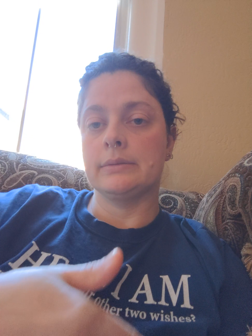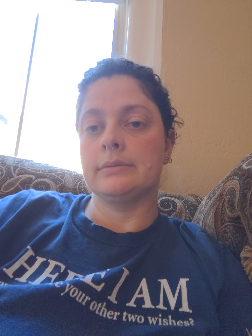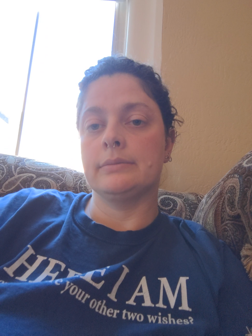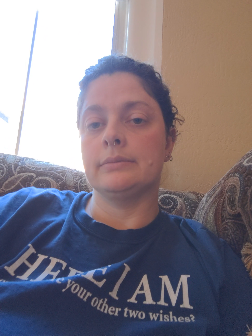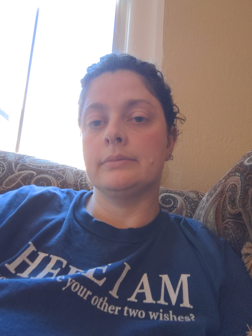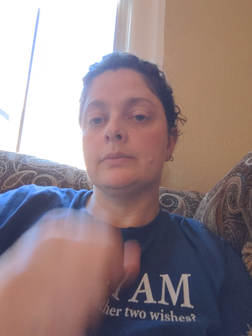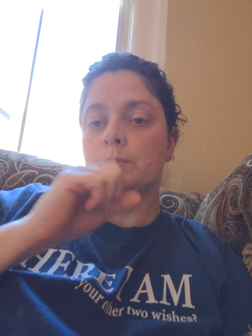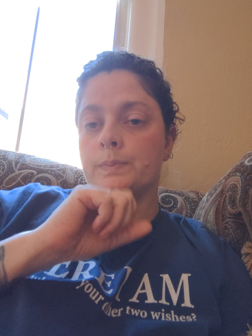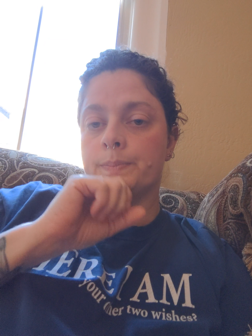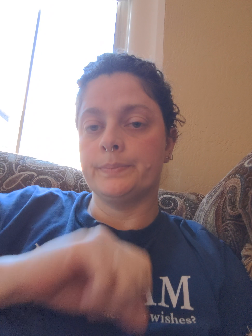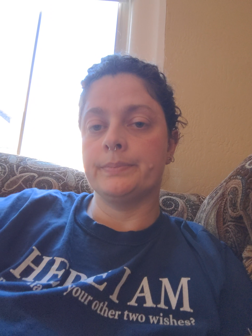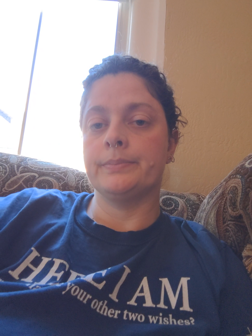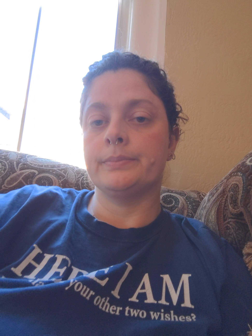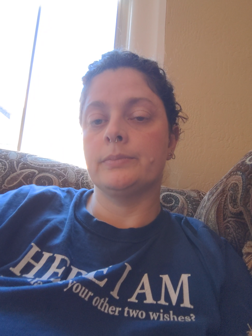ice cream